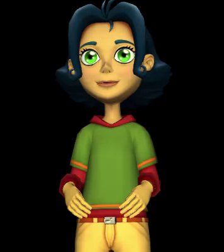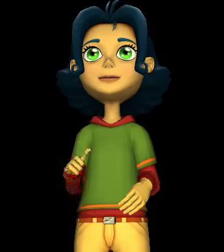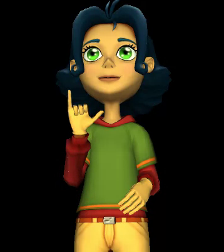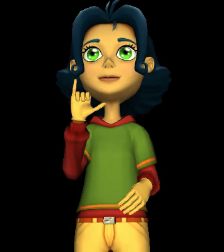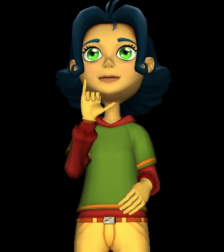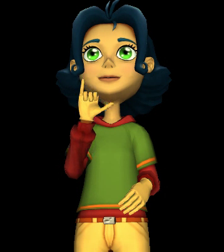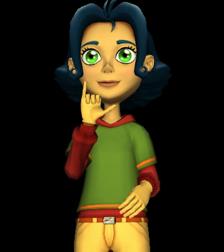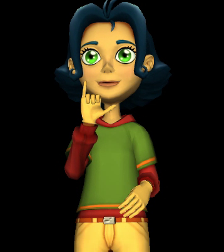من